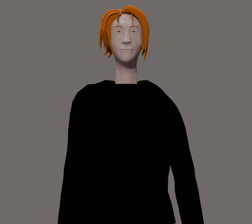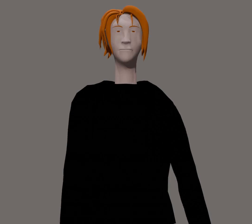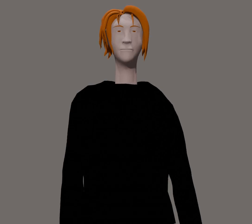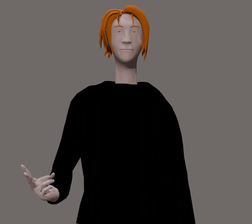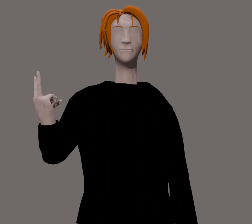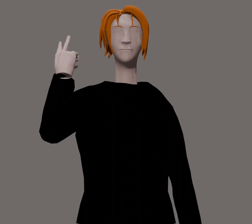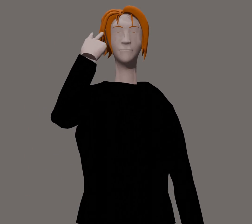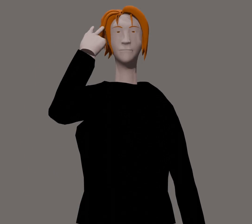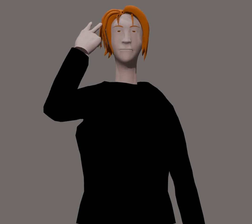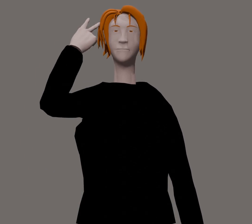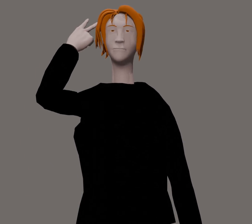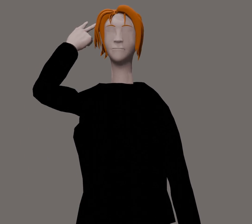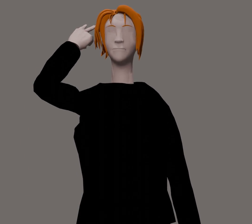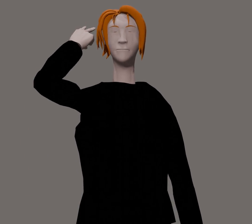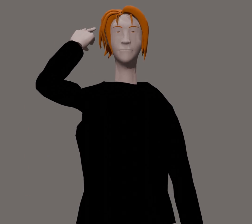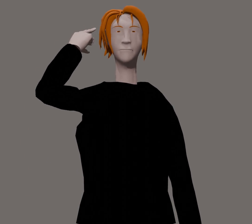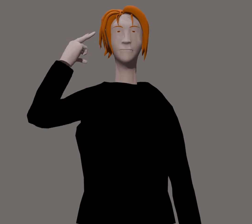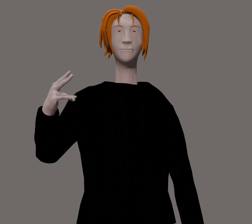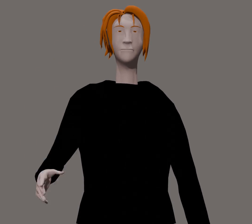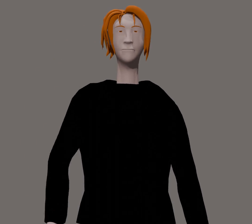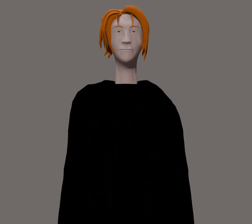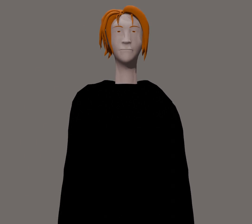Commemorate